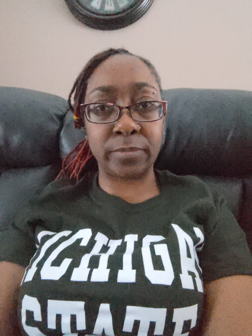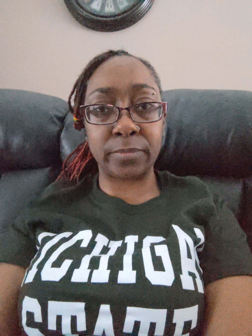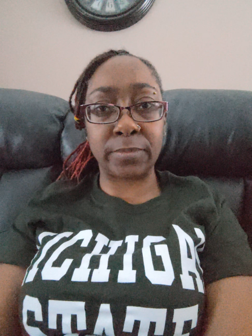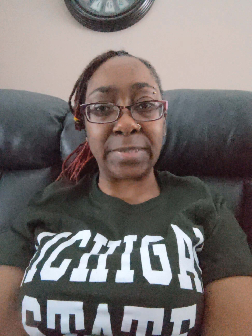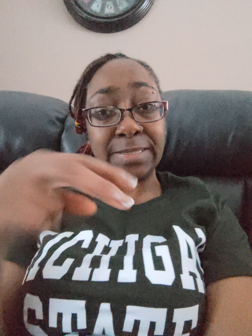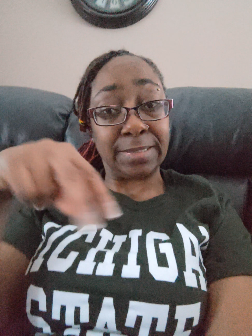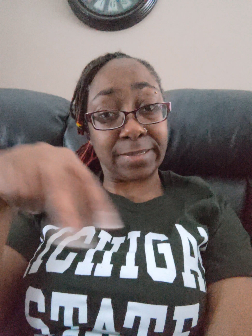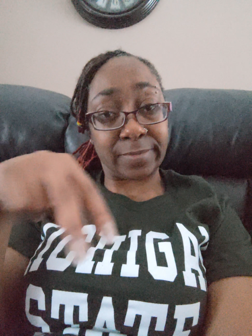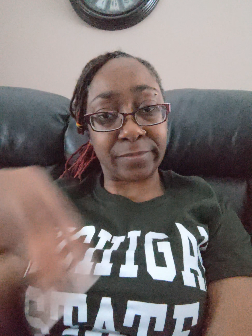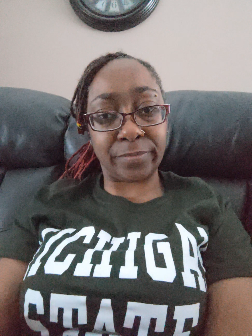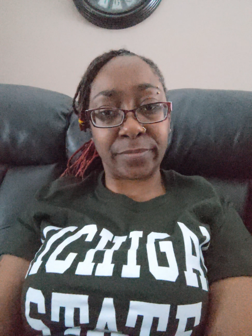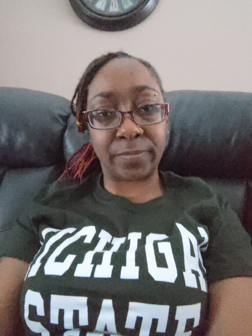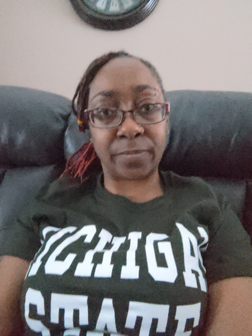dance